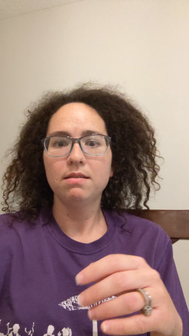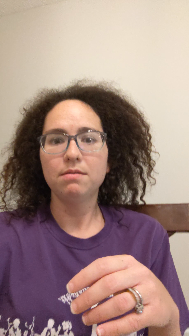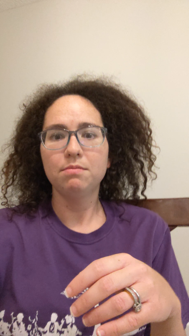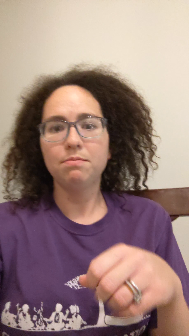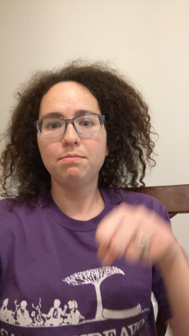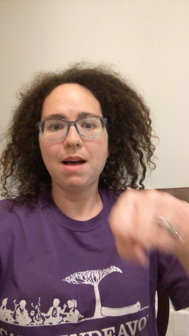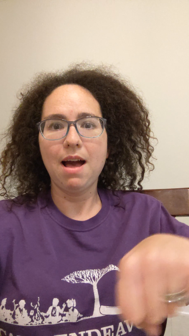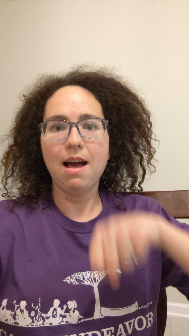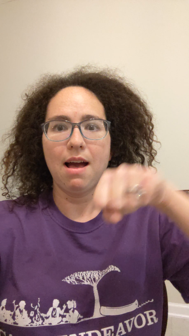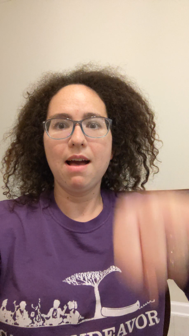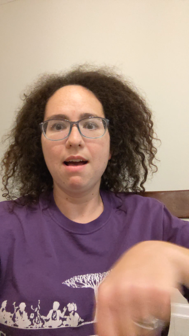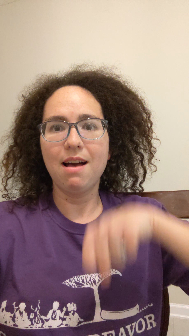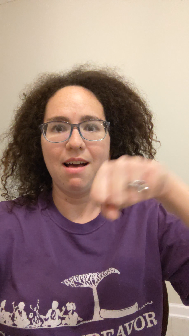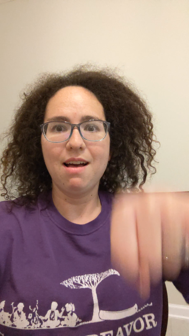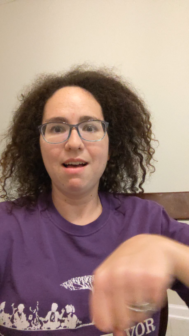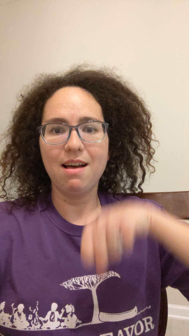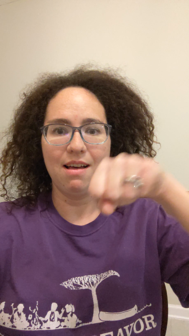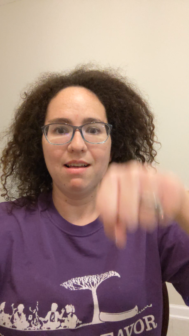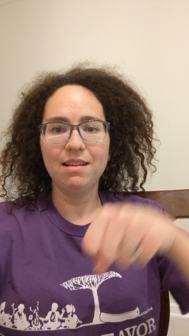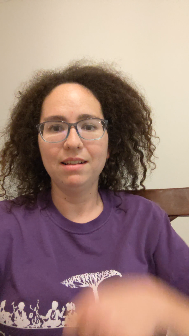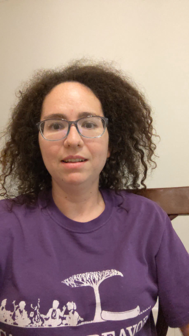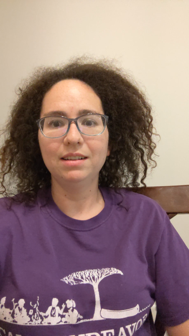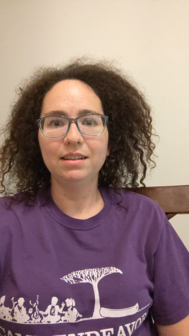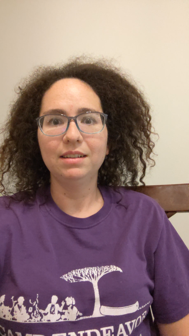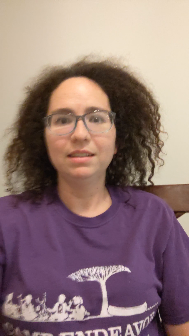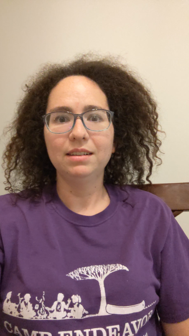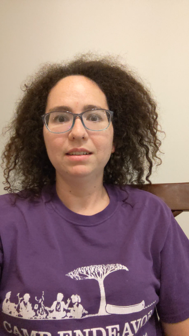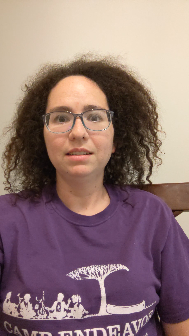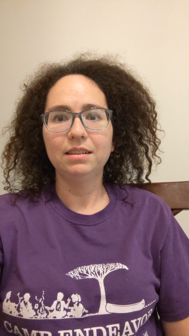bicycle